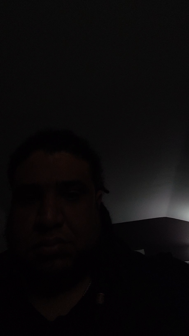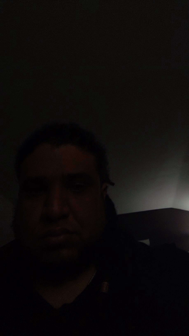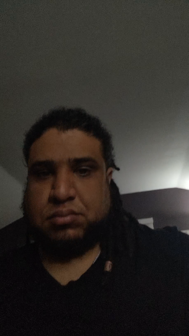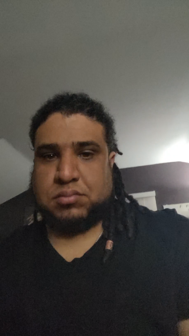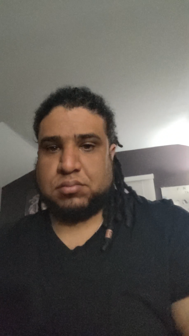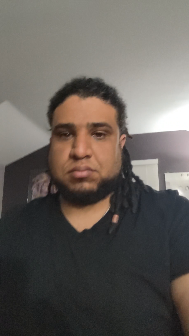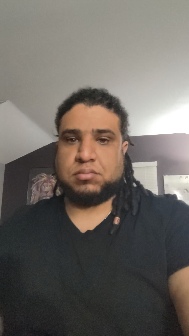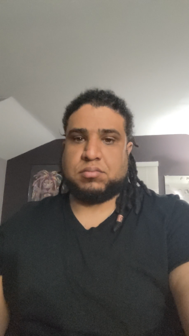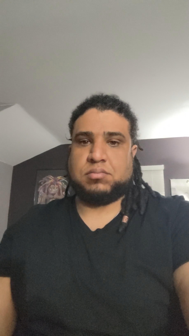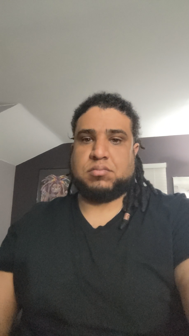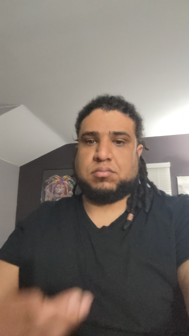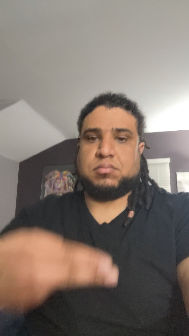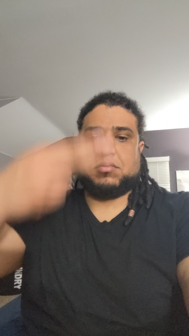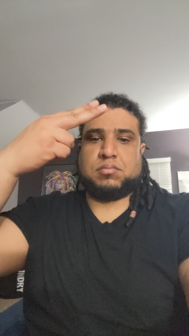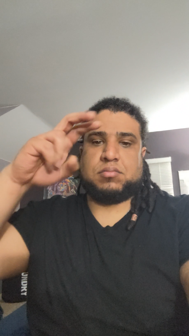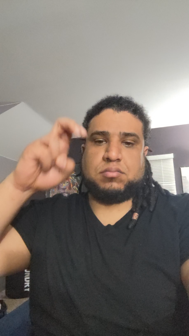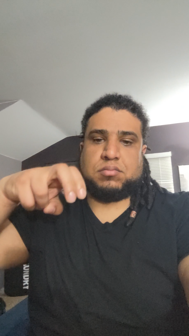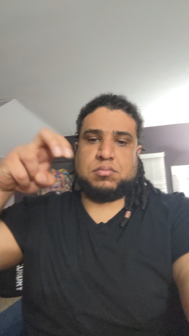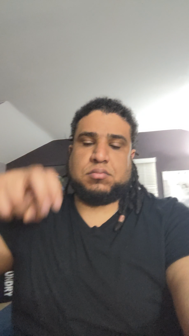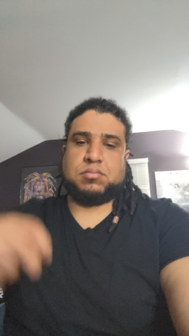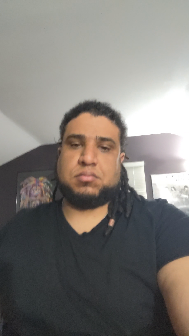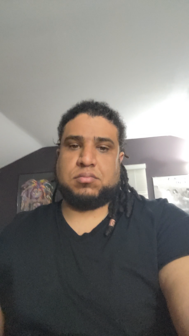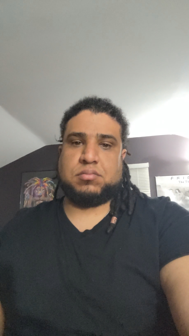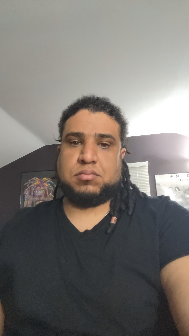high chair